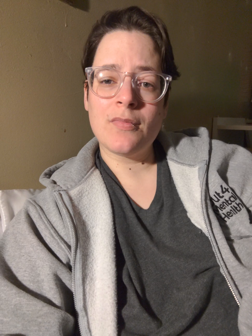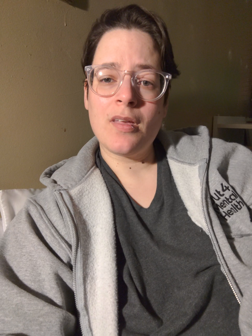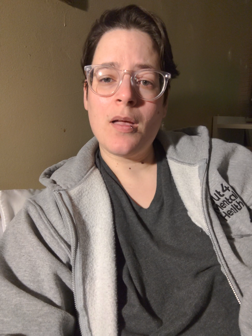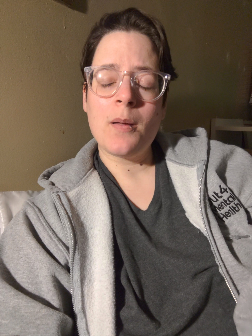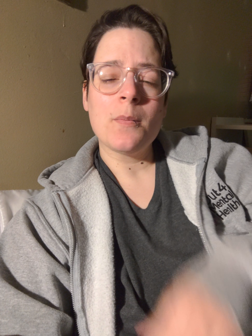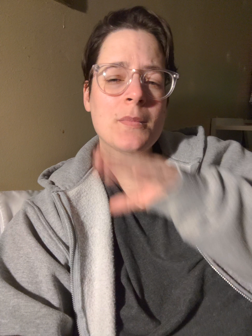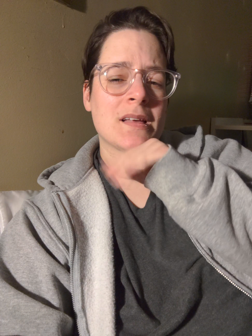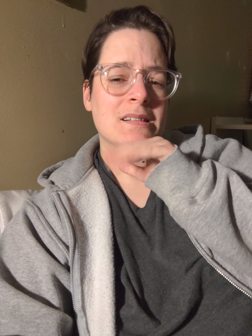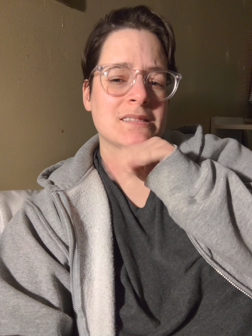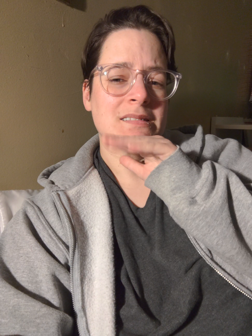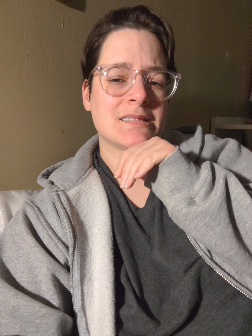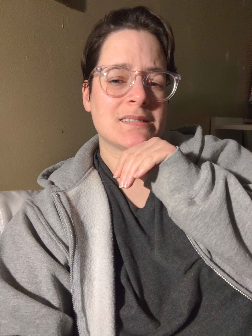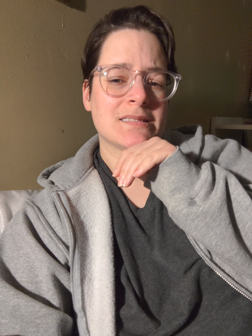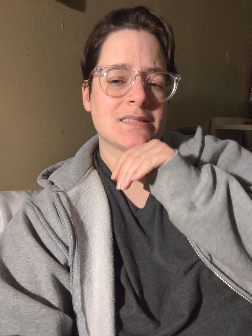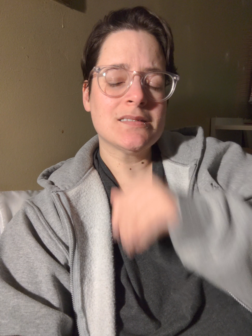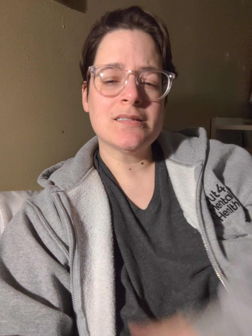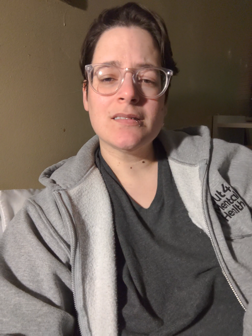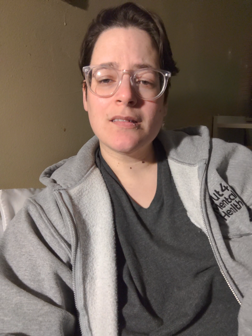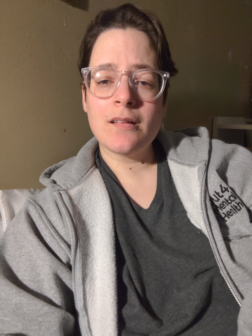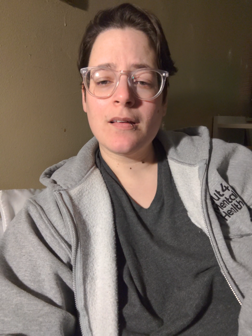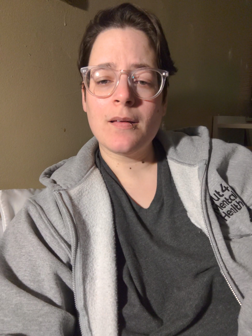pig